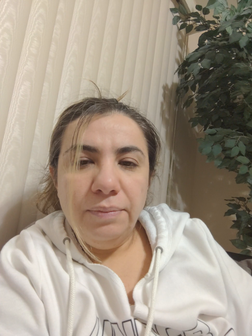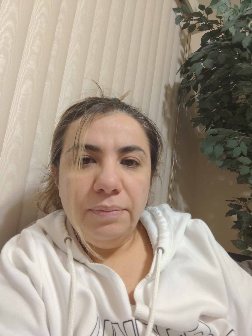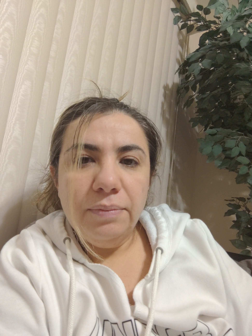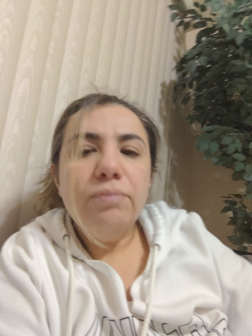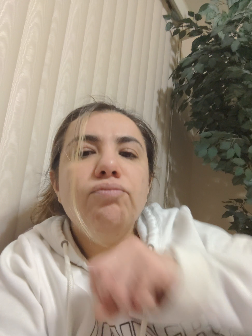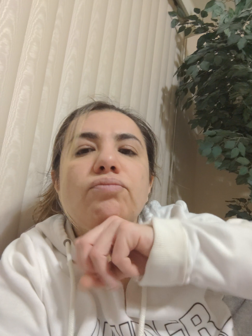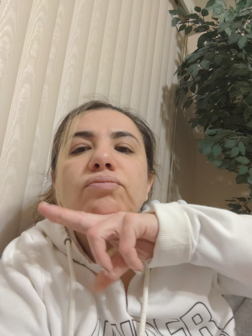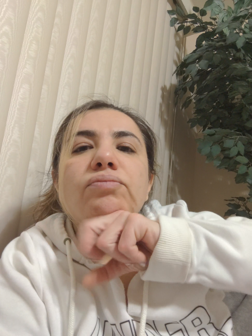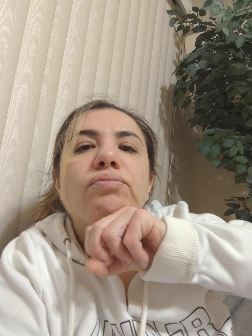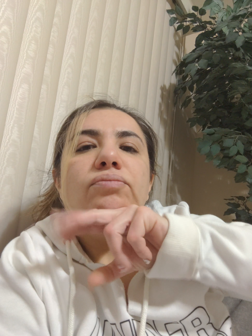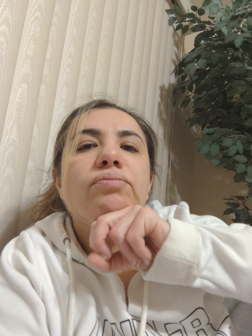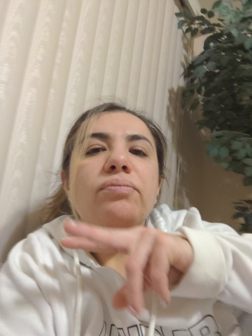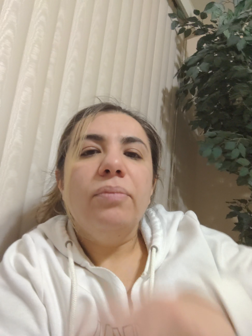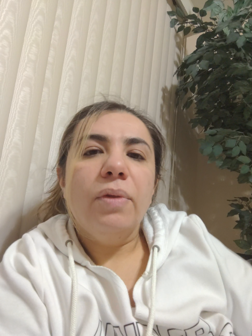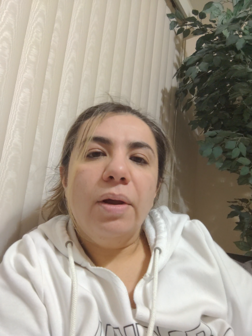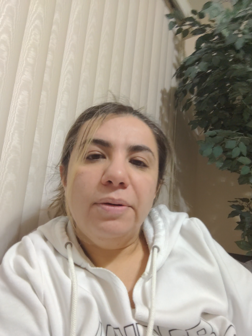frog